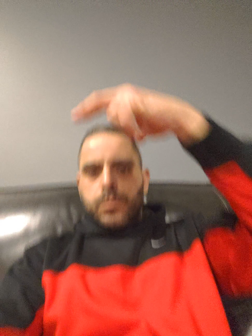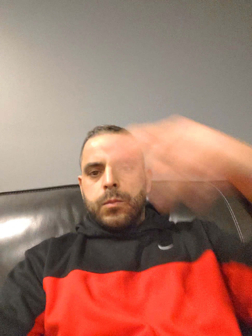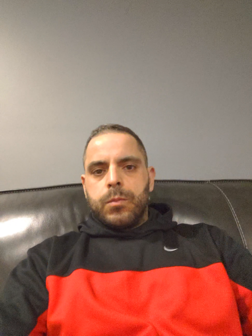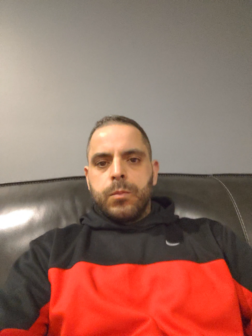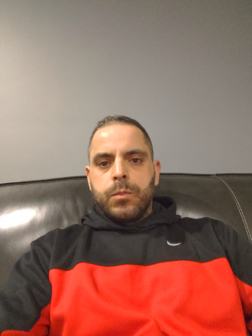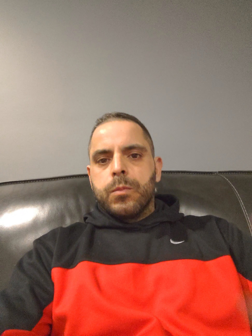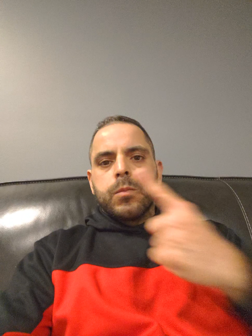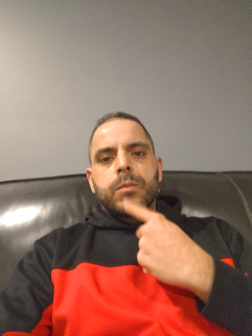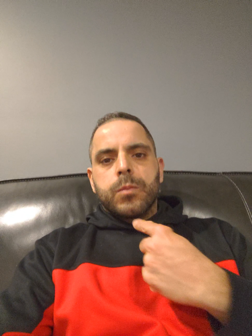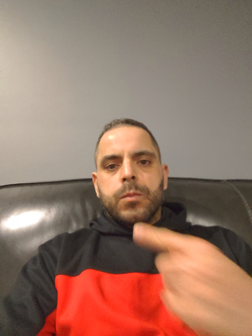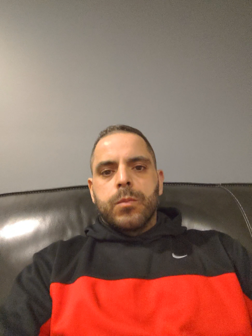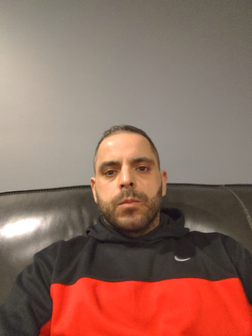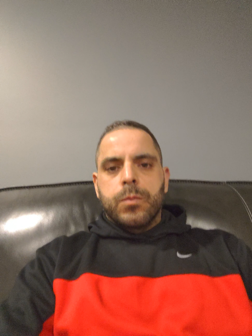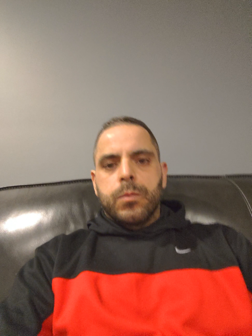red